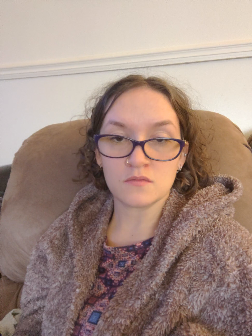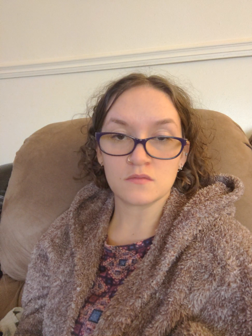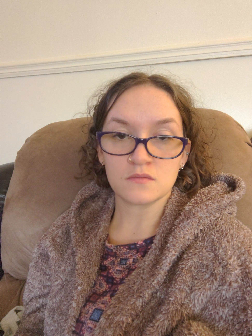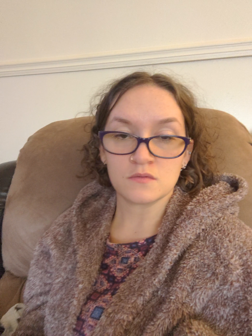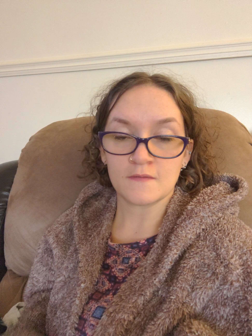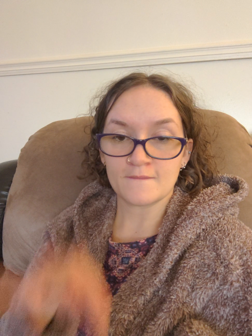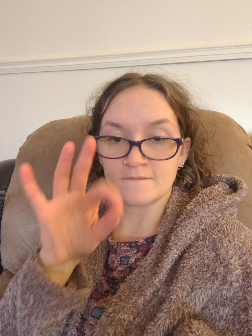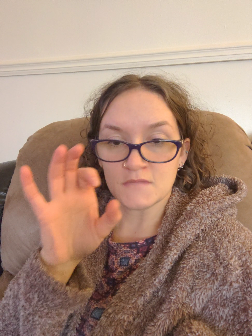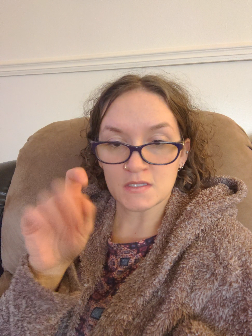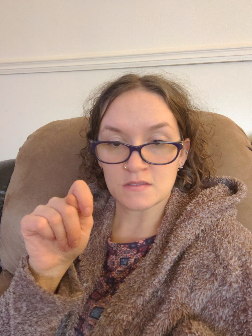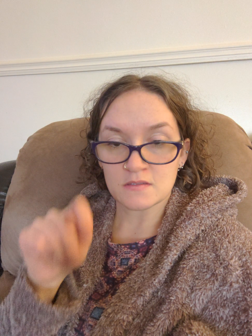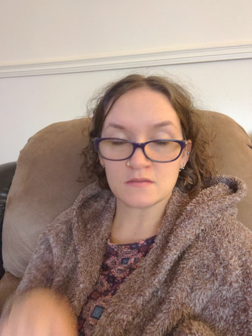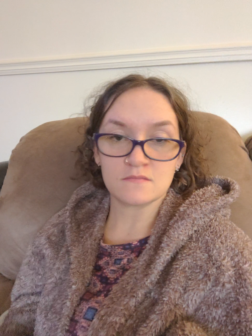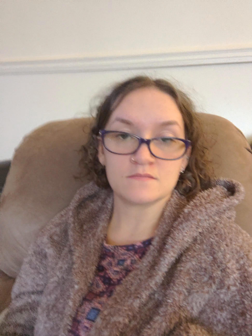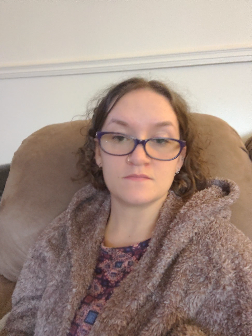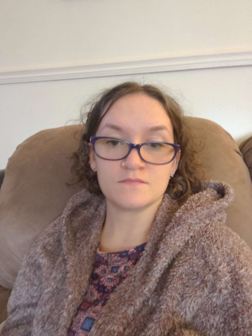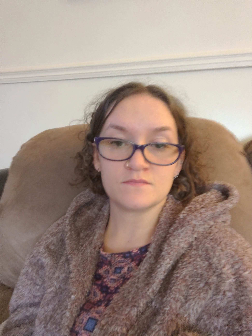feet